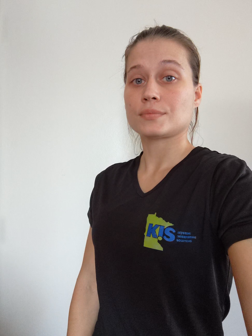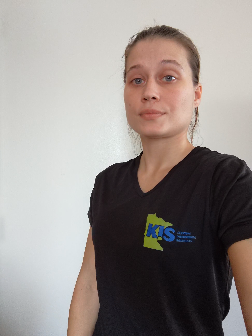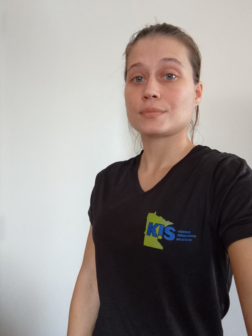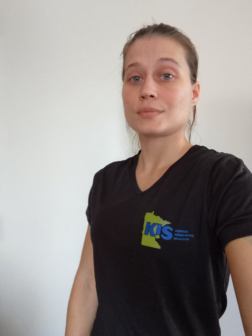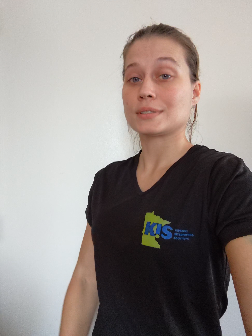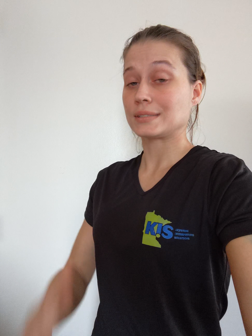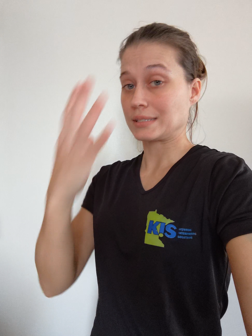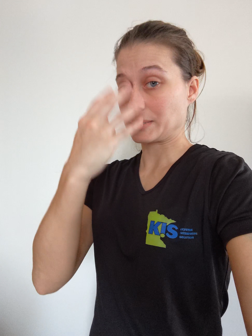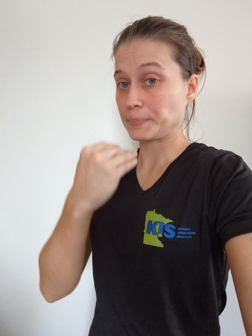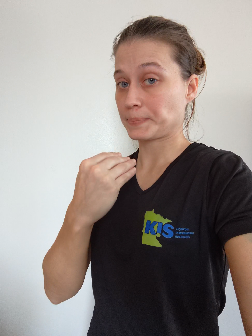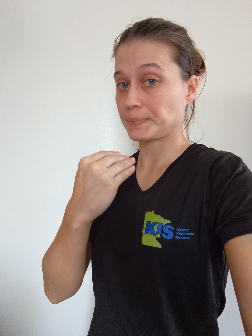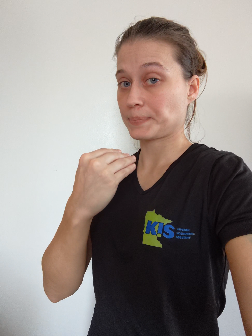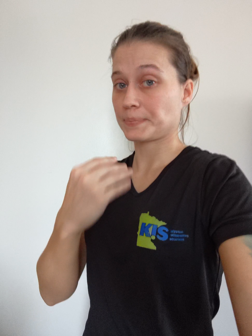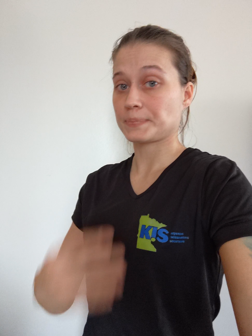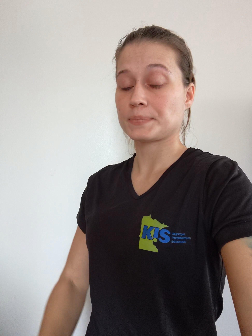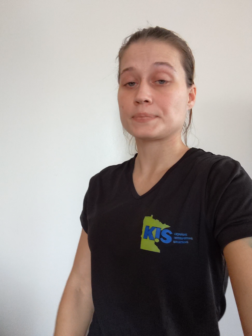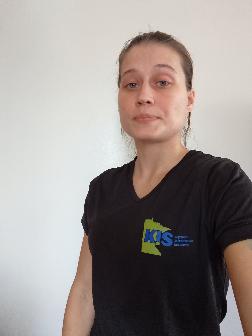sleep